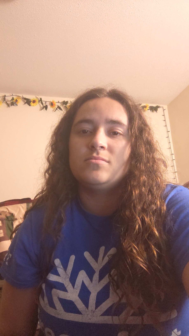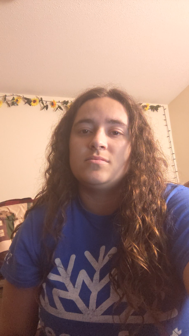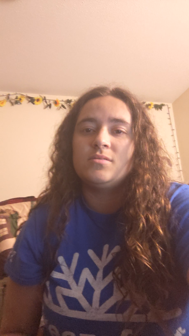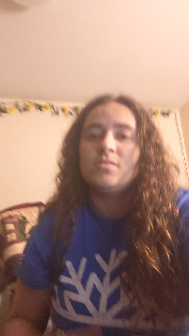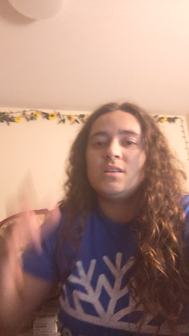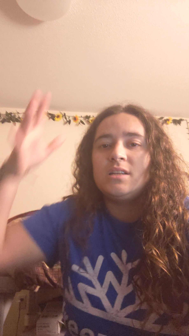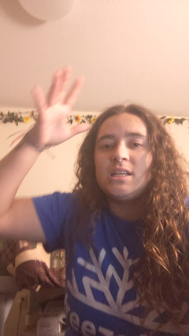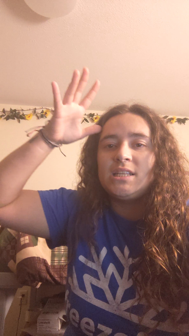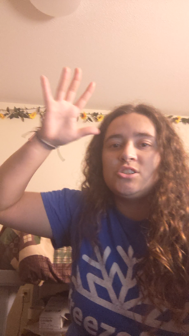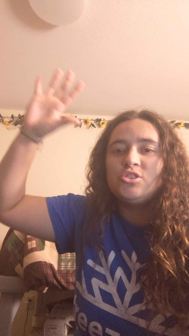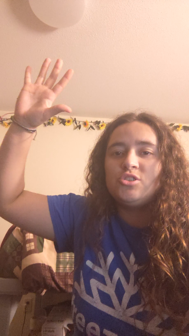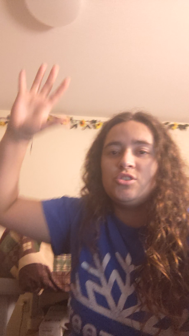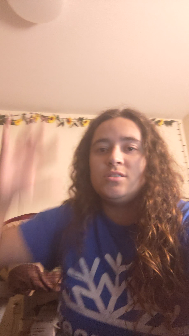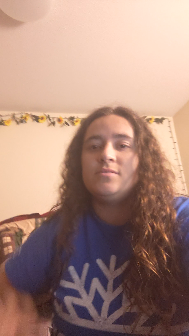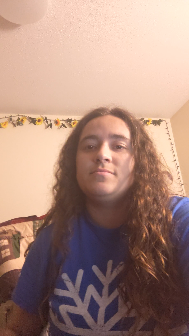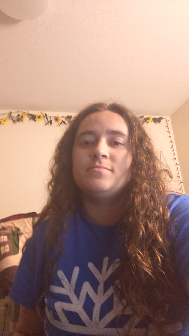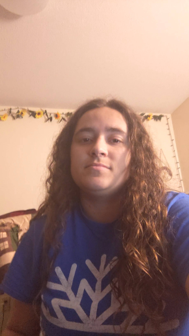deer